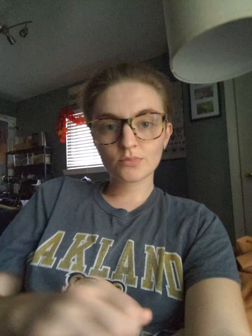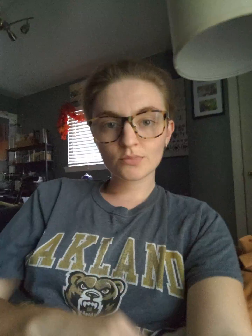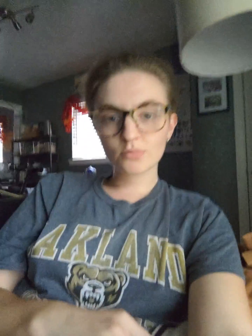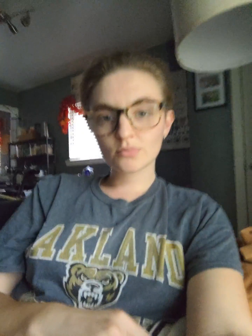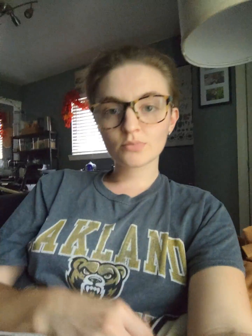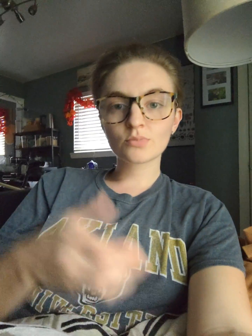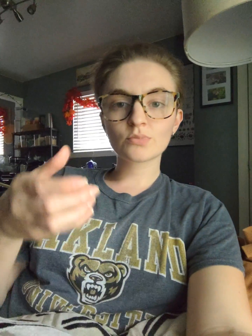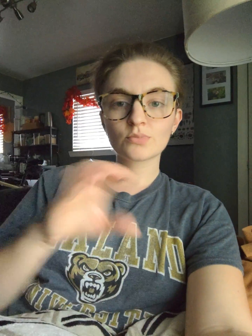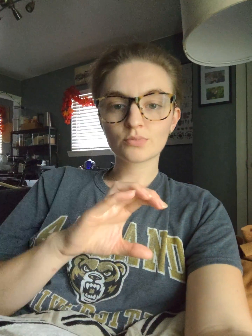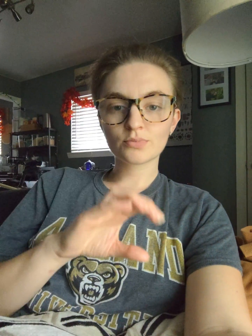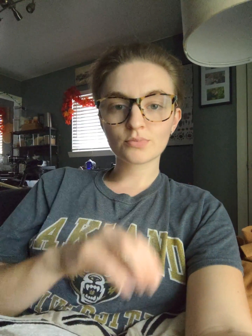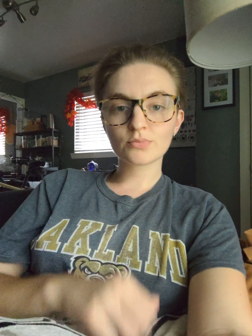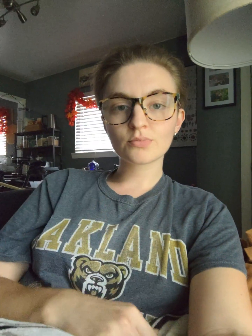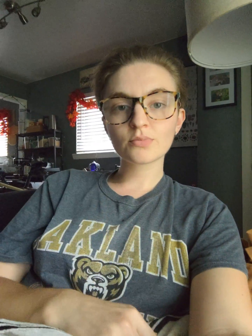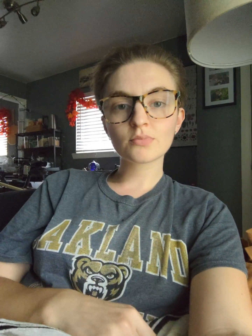pour